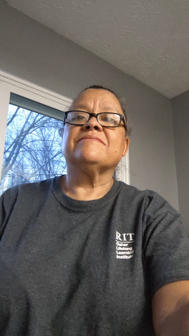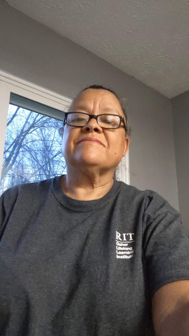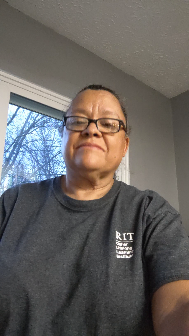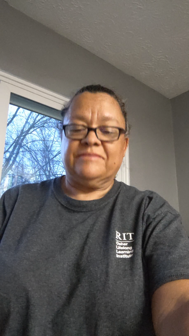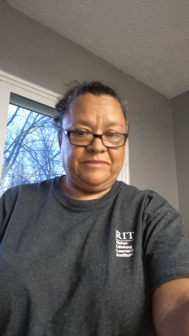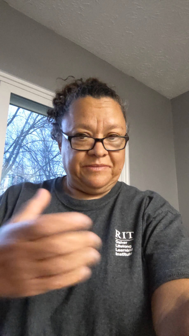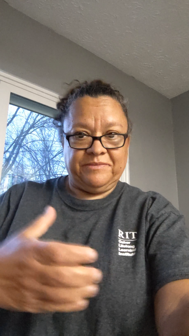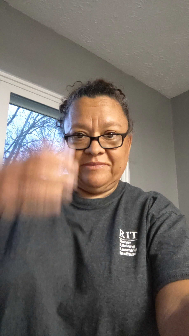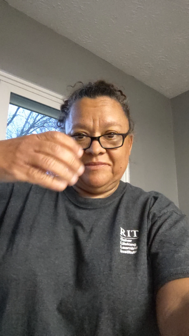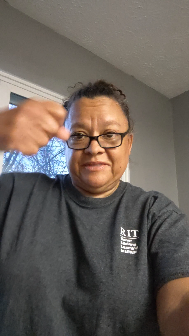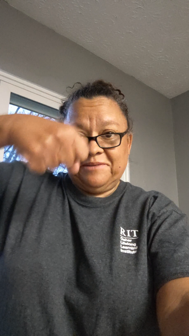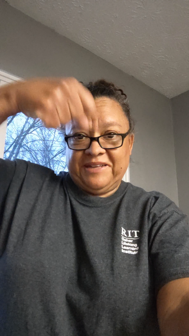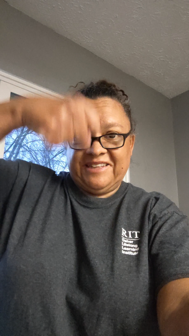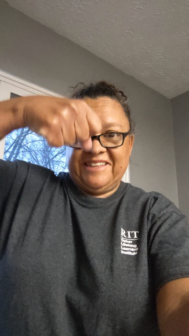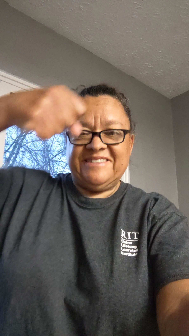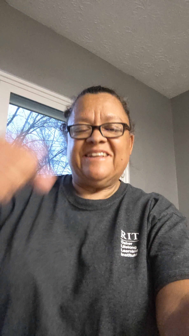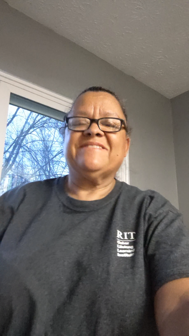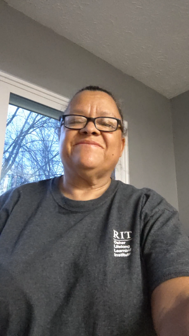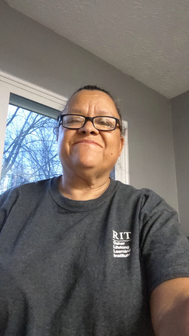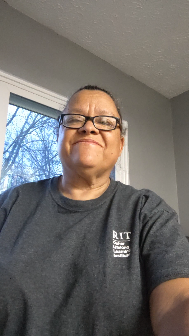bucket